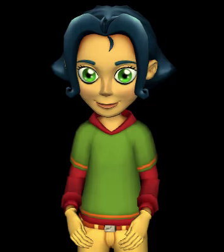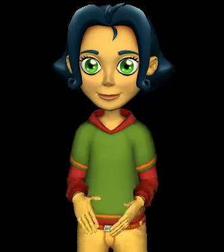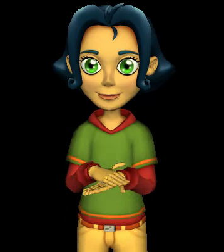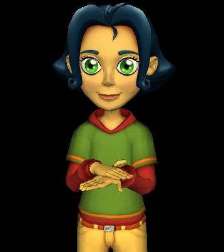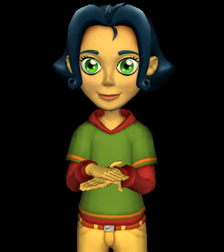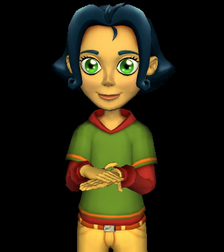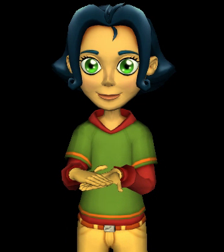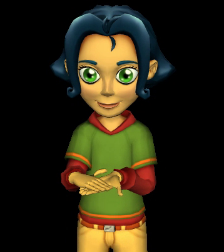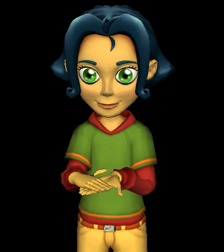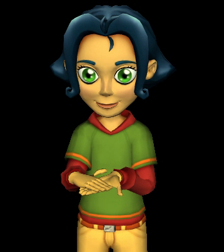ناعم